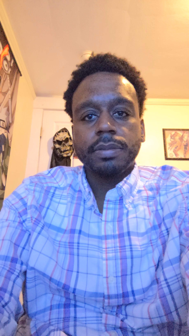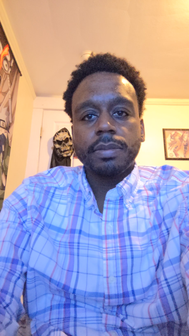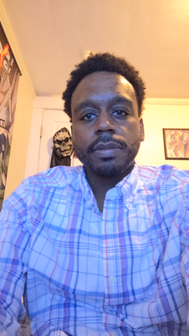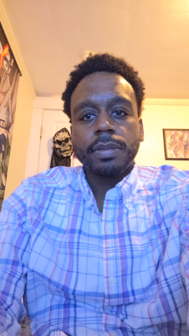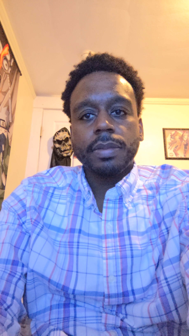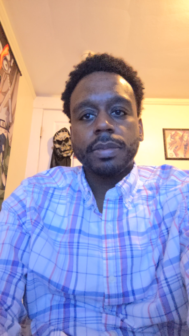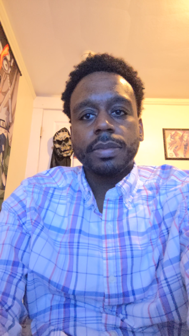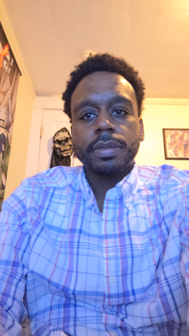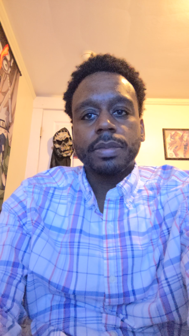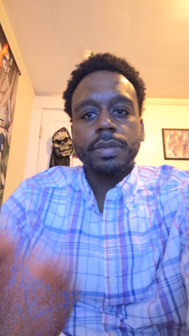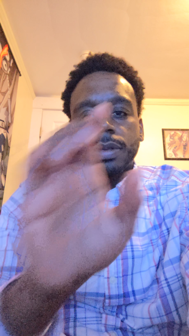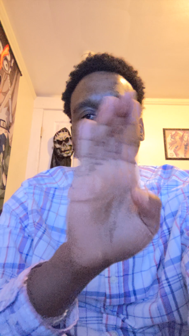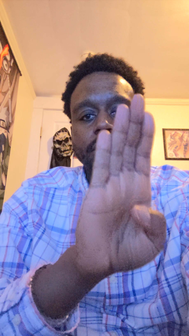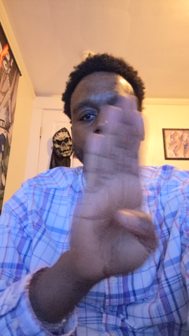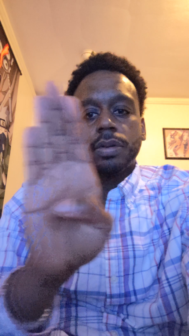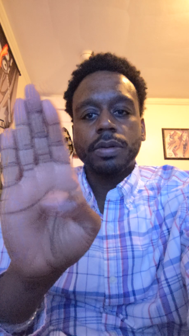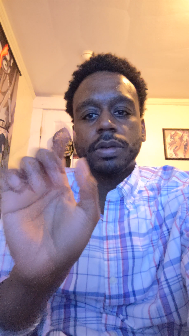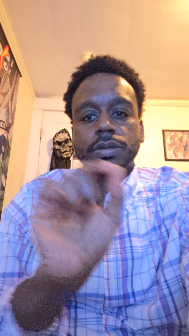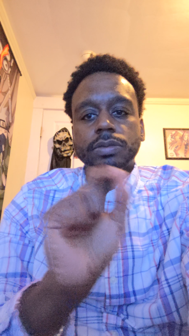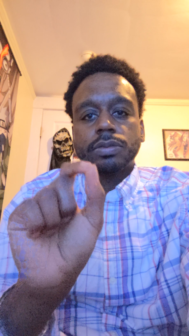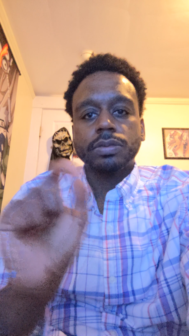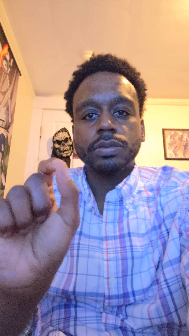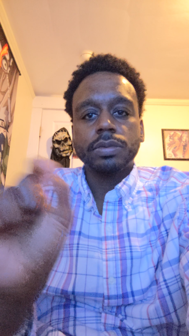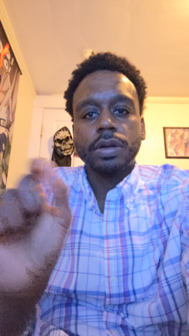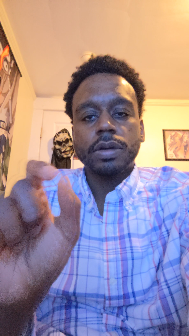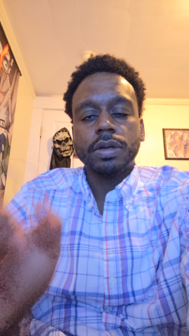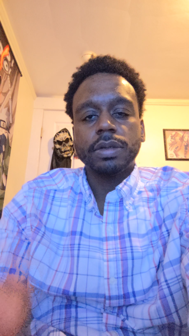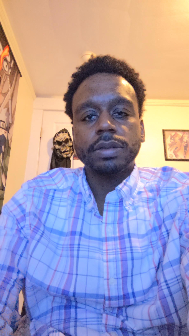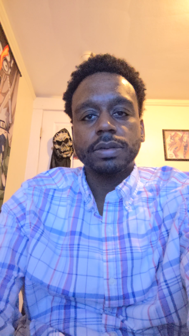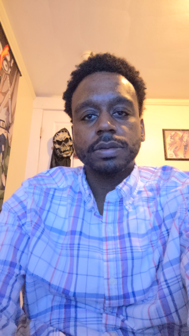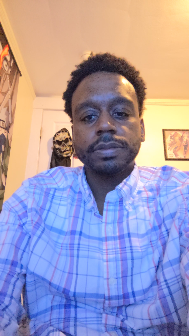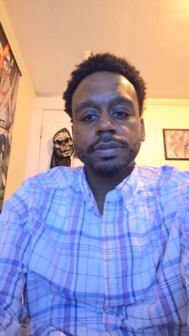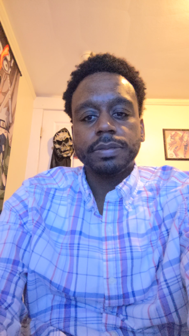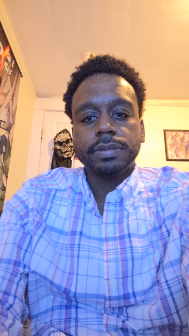chalk